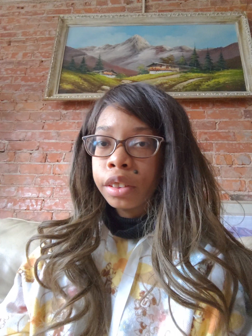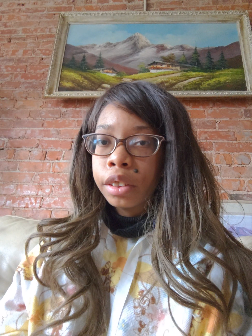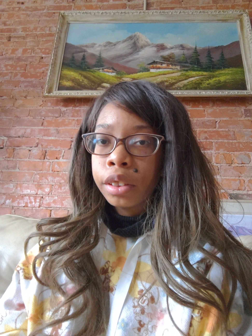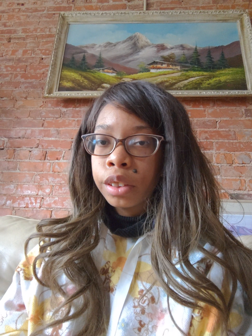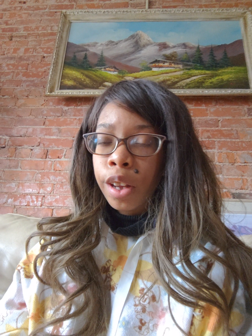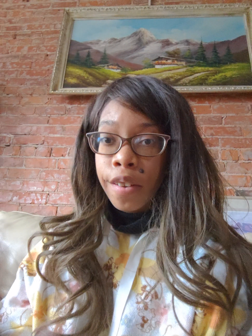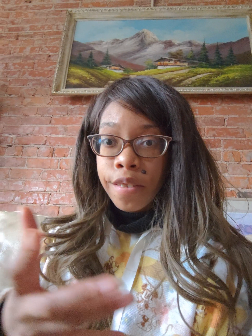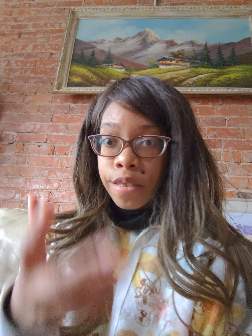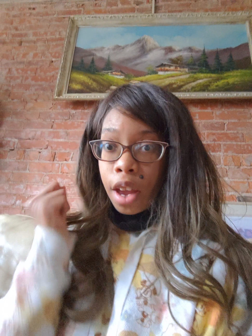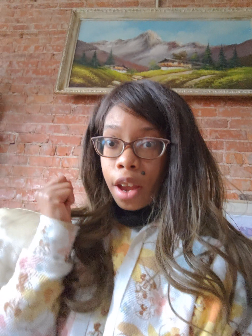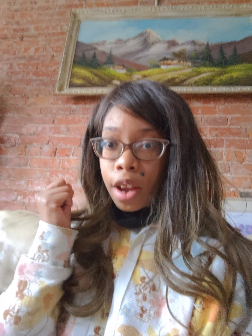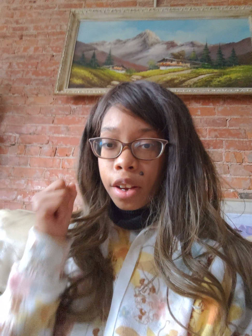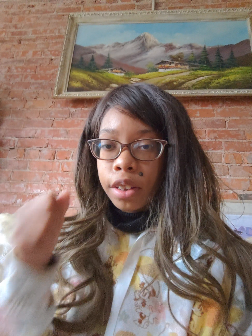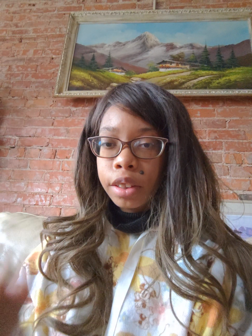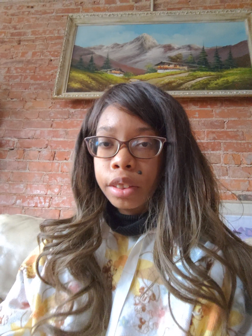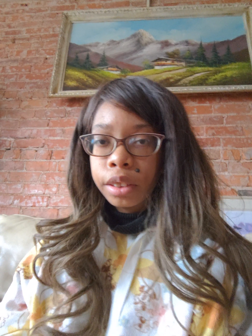fast